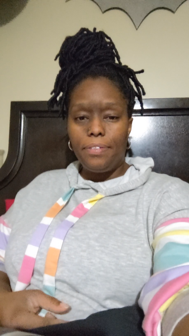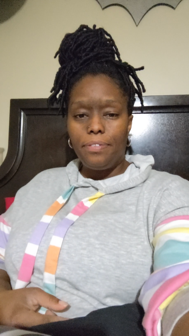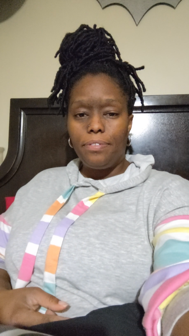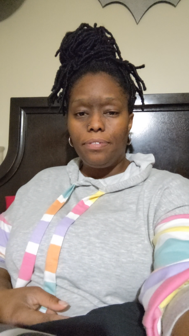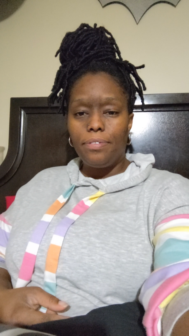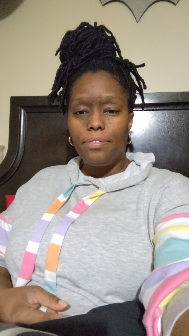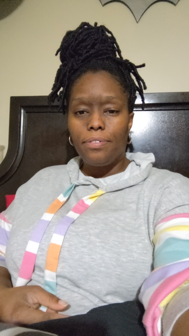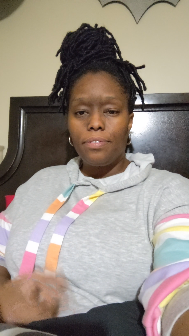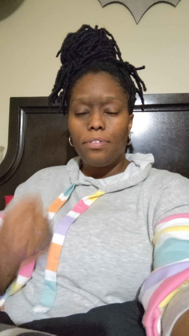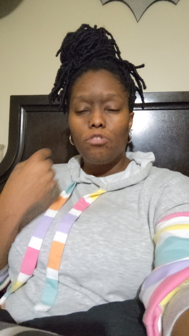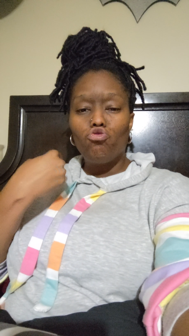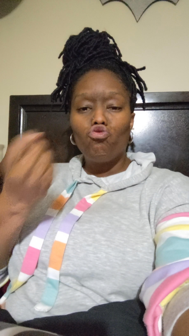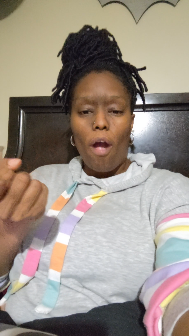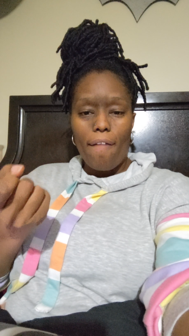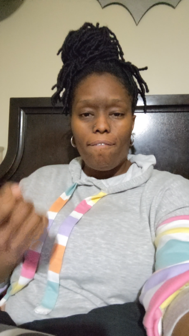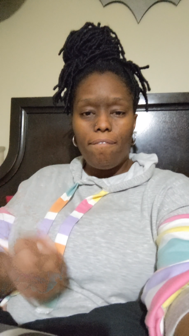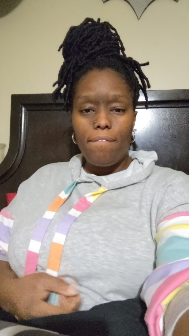drive